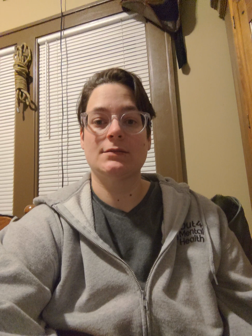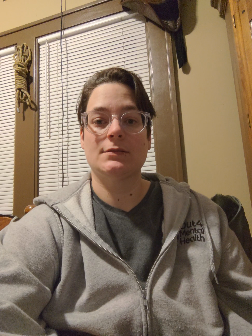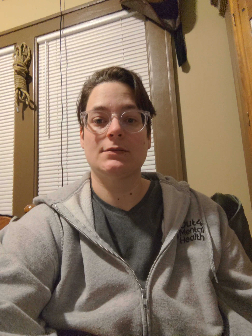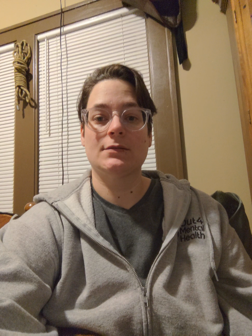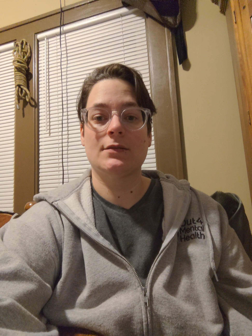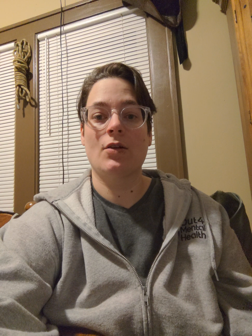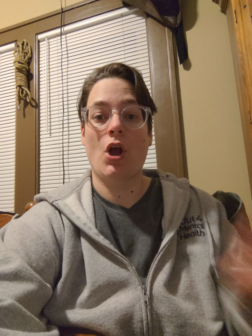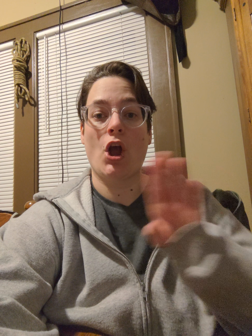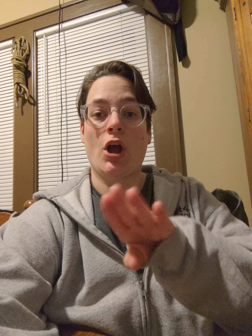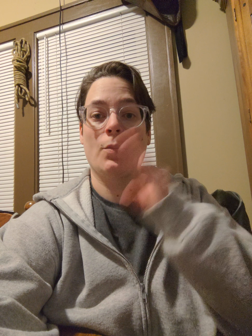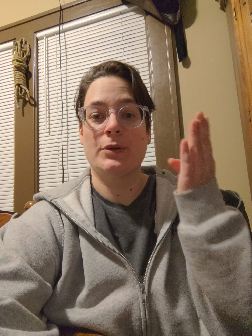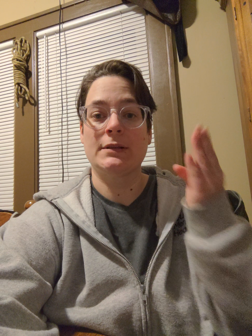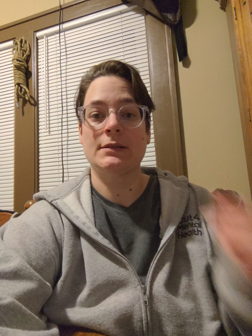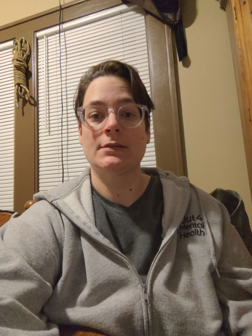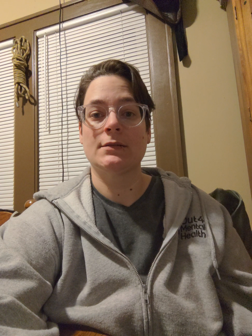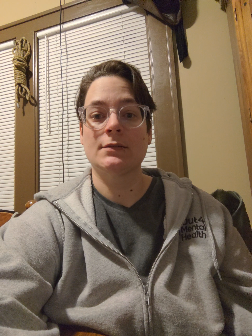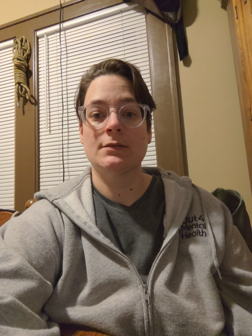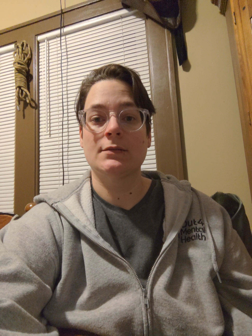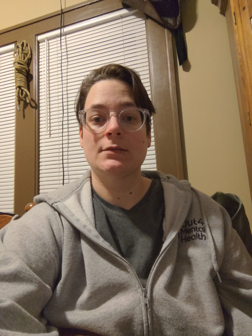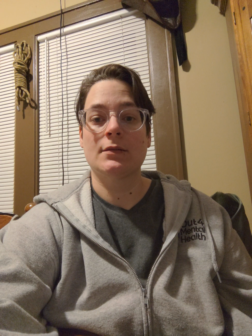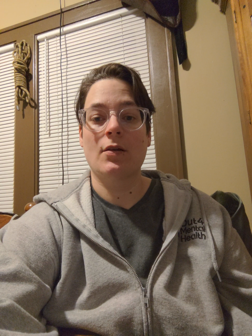open